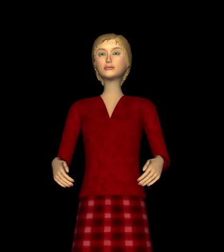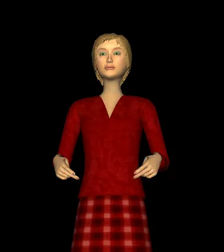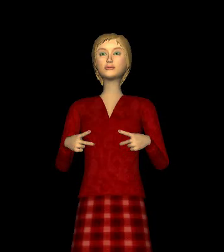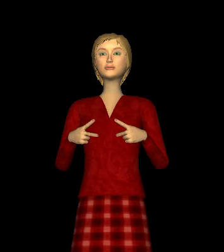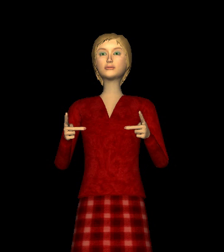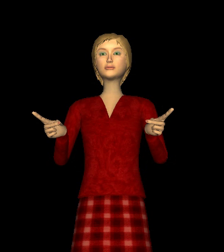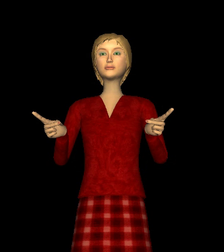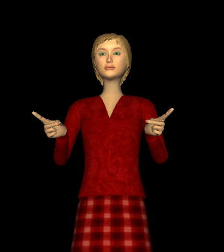إعلان عام